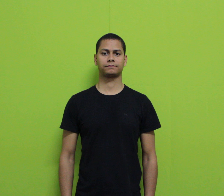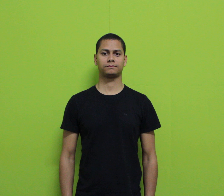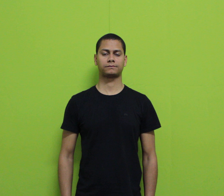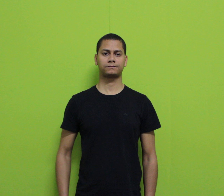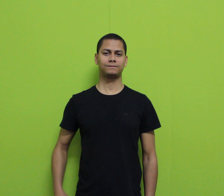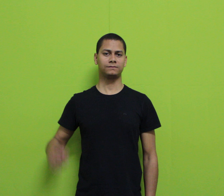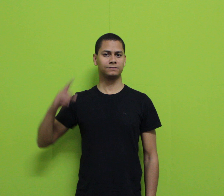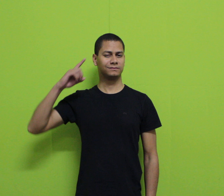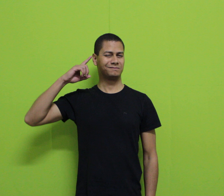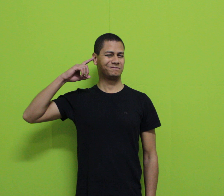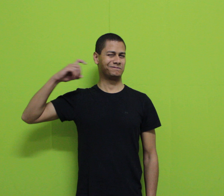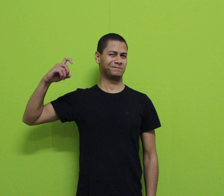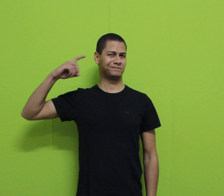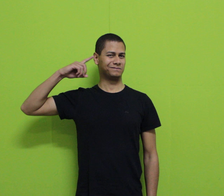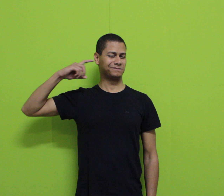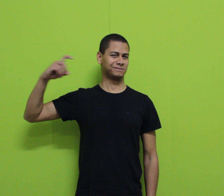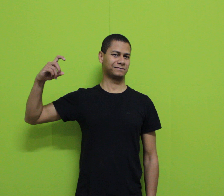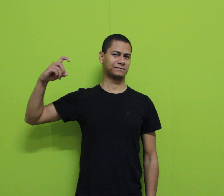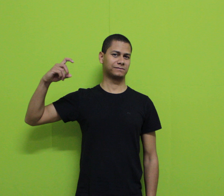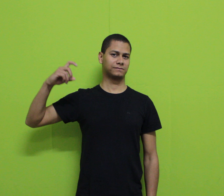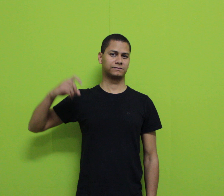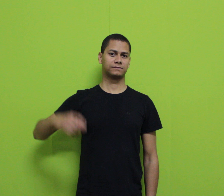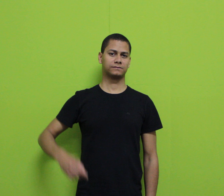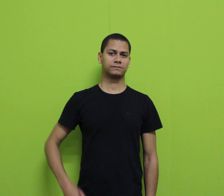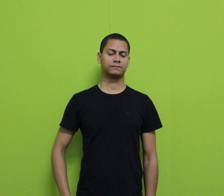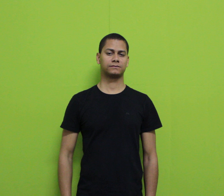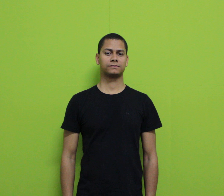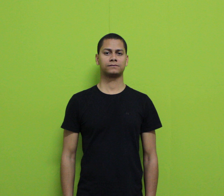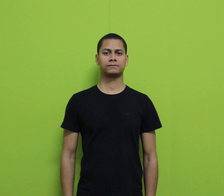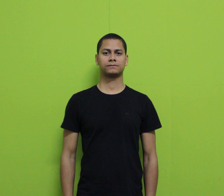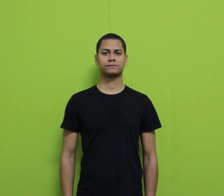barulho